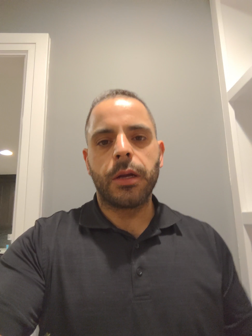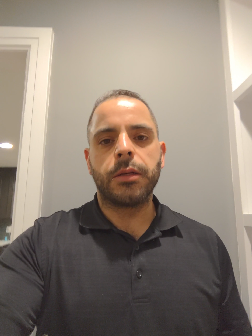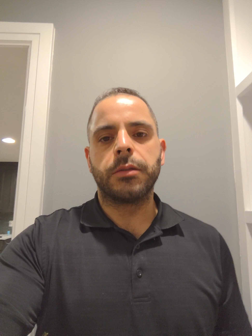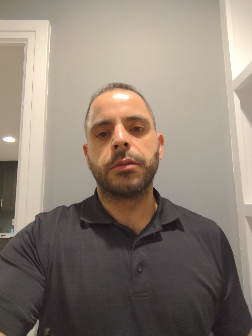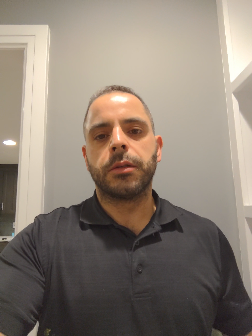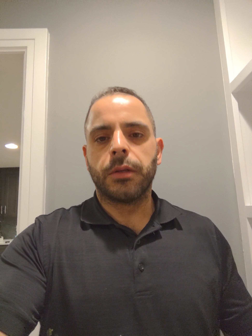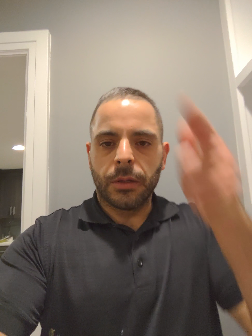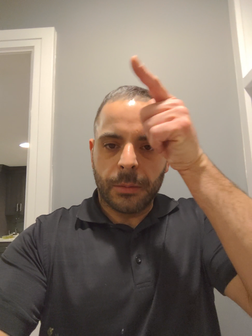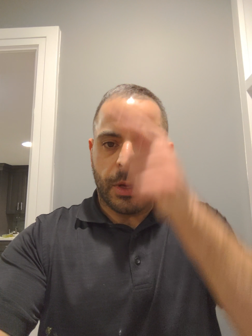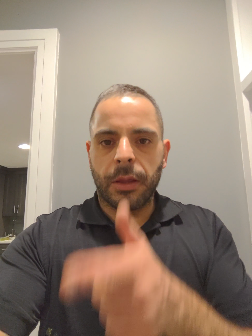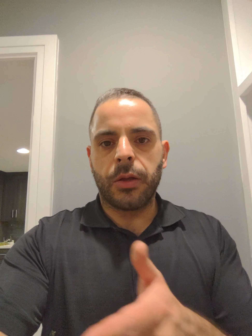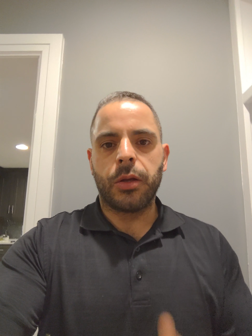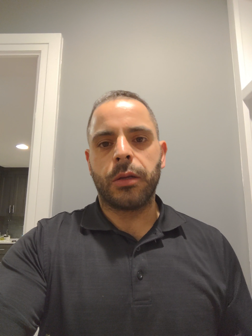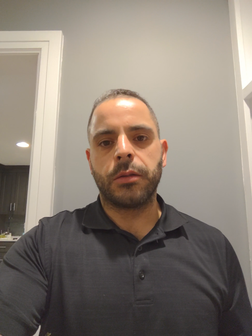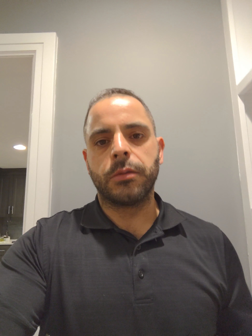brother